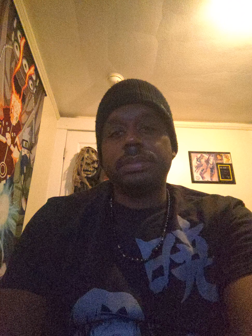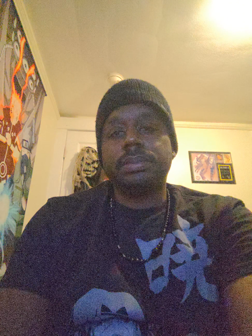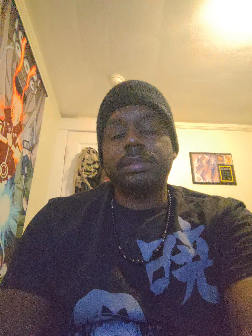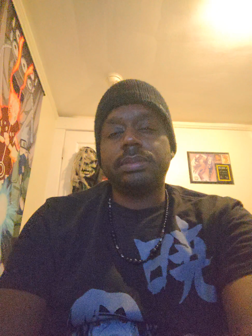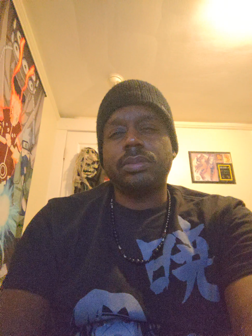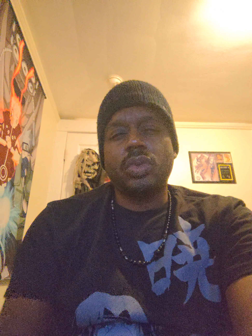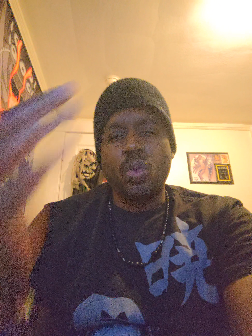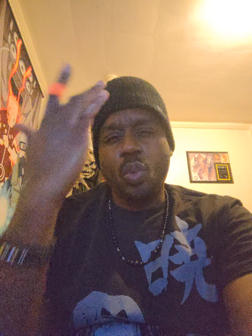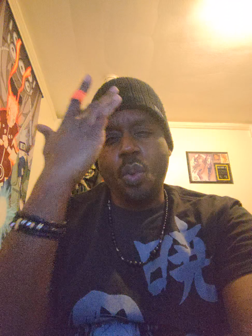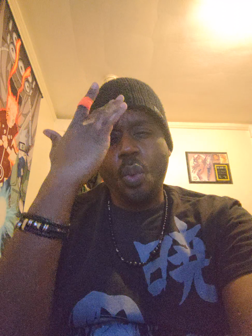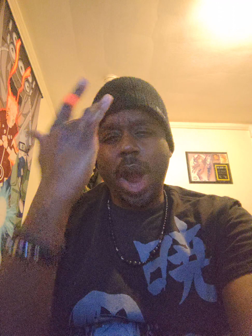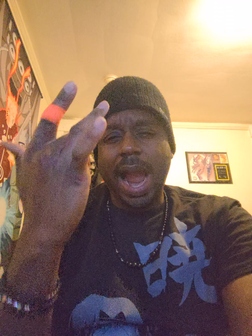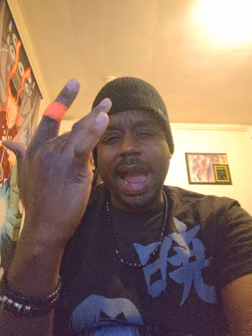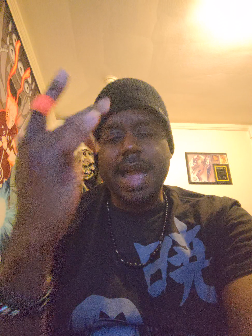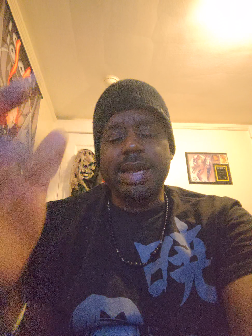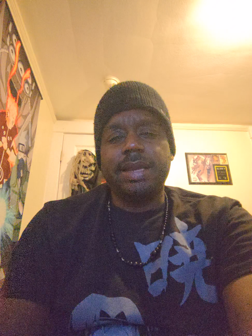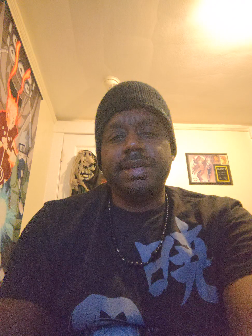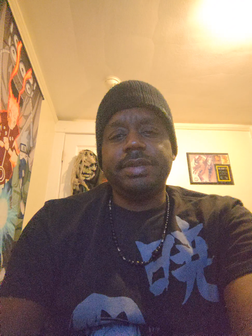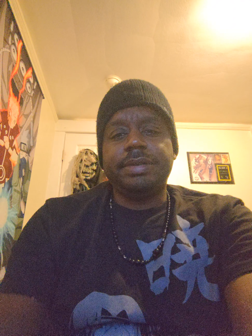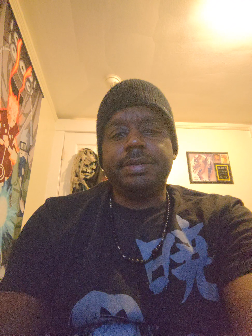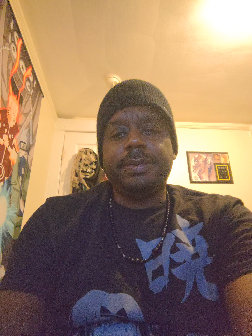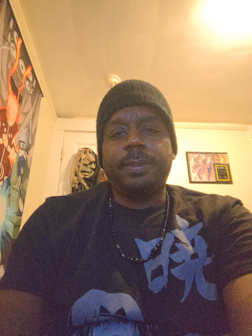why